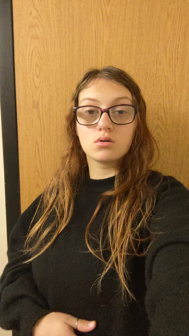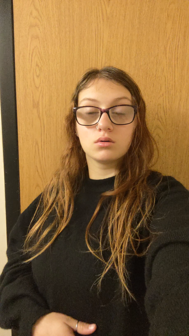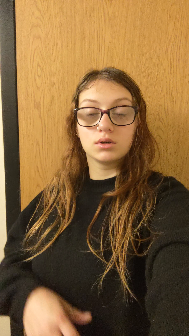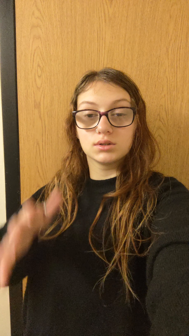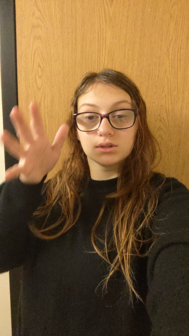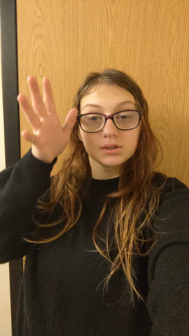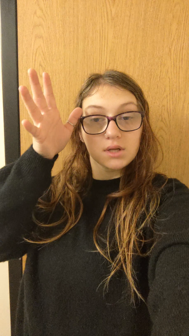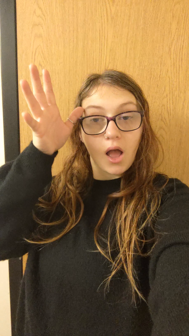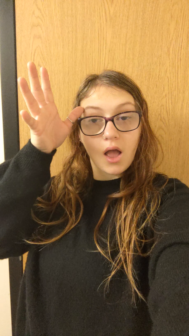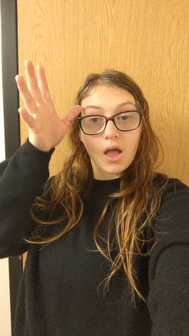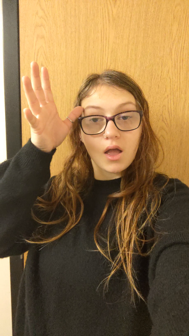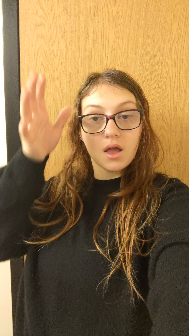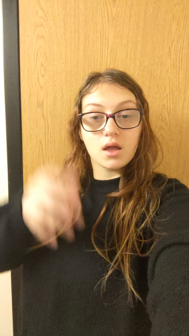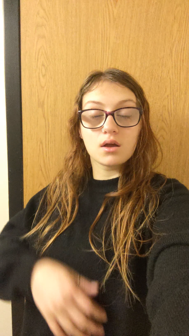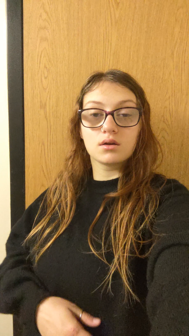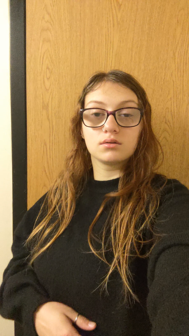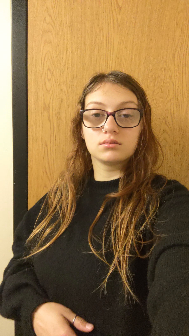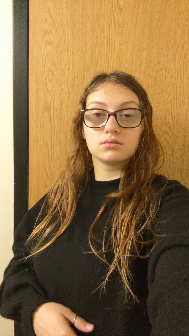daddy